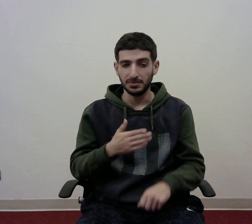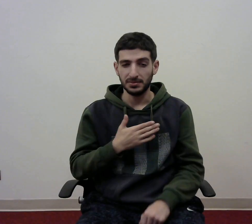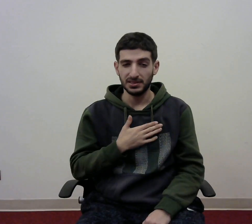mənə